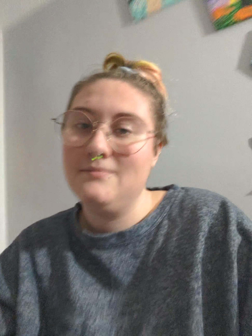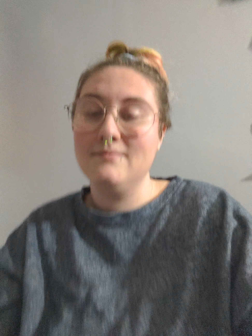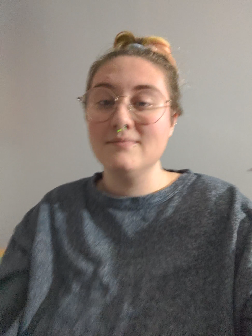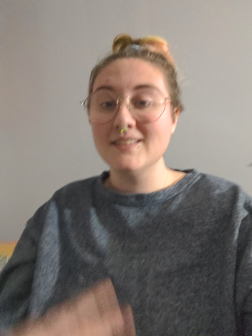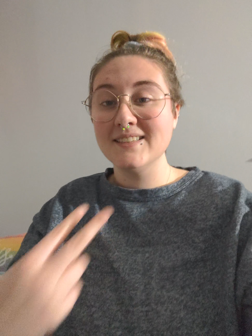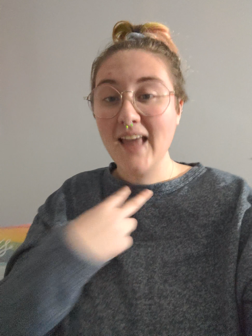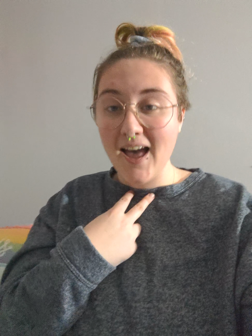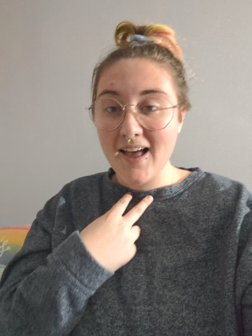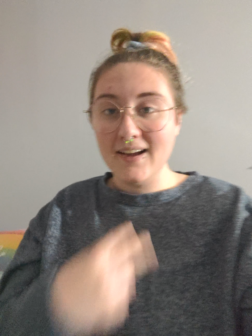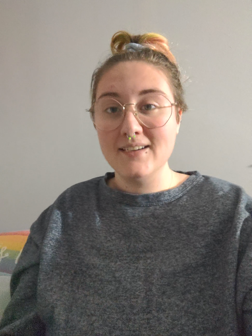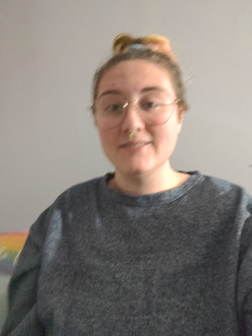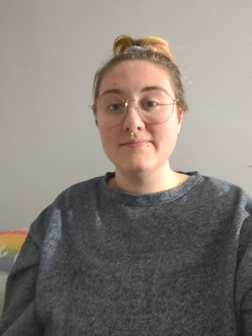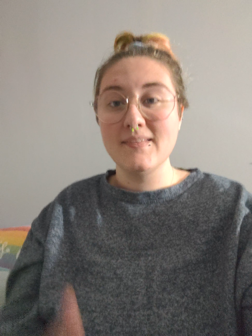stuck